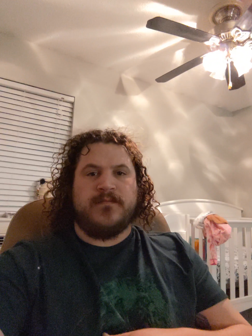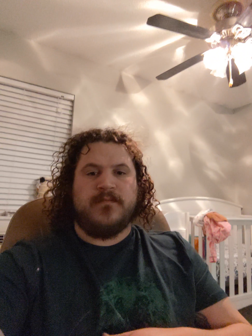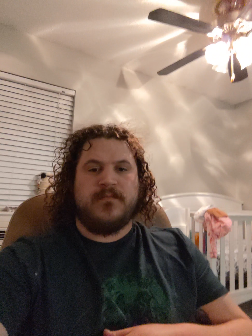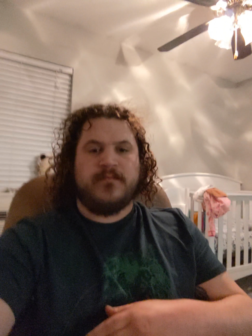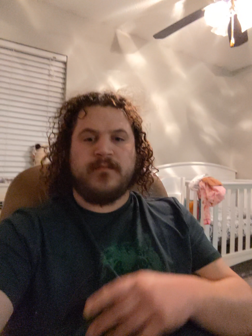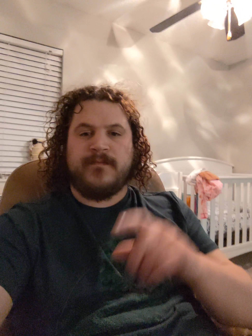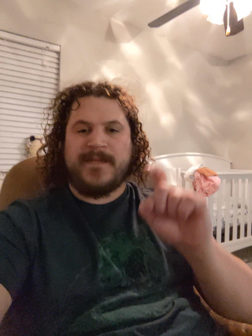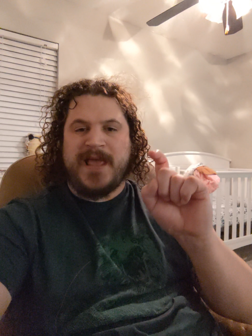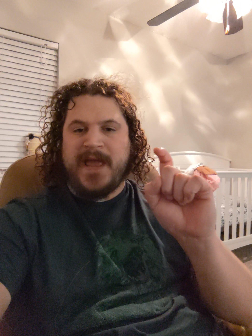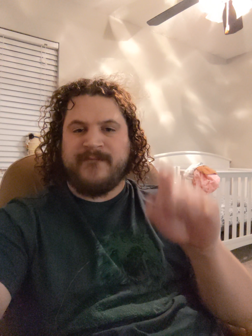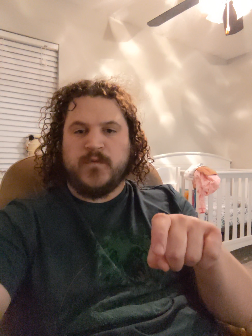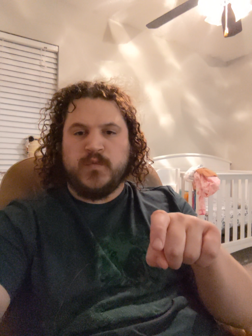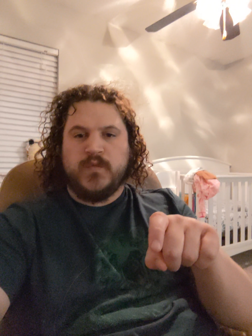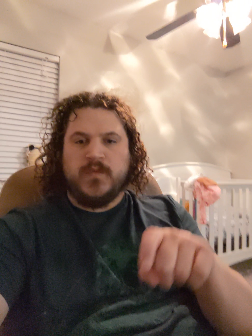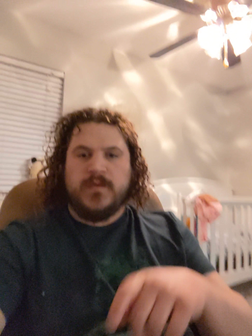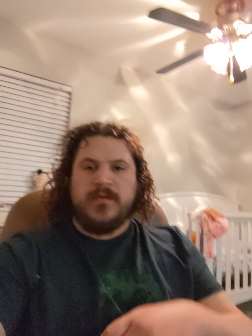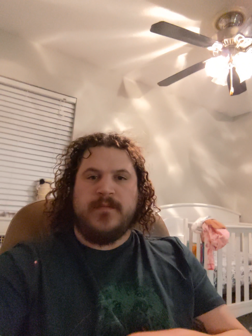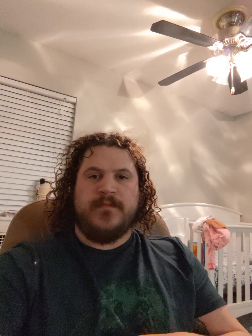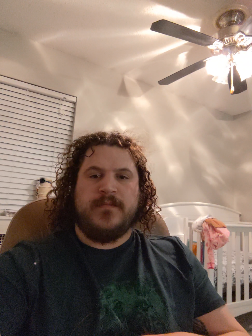have to